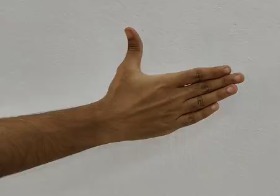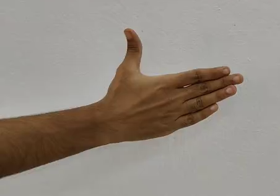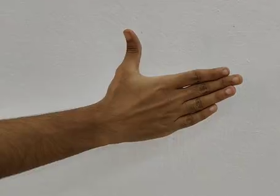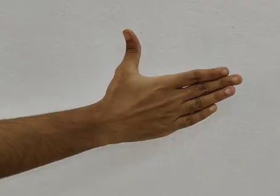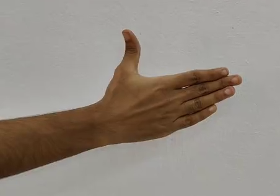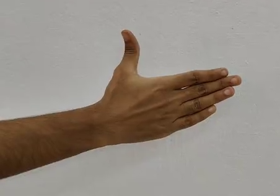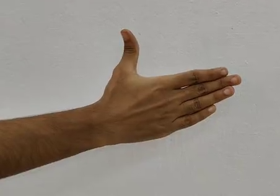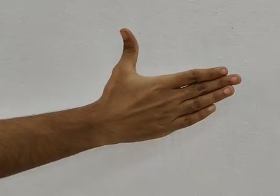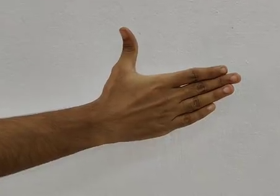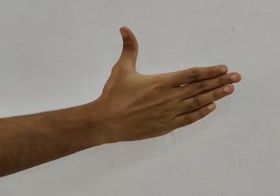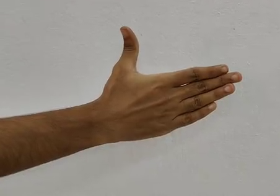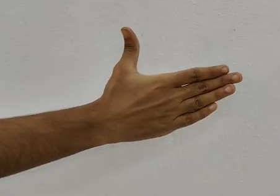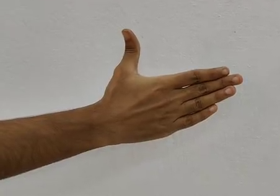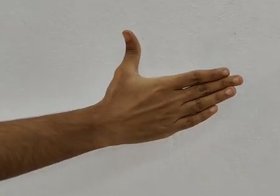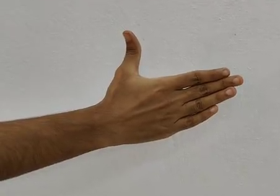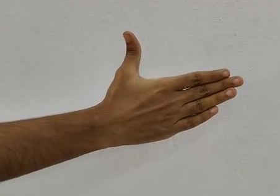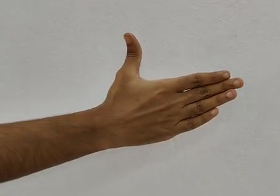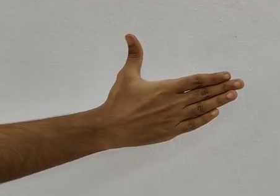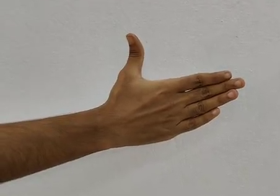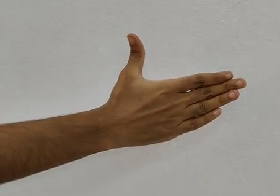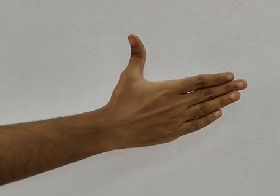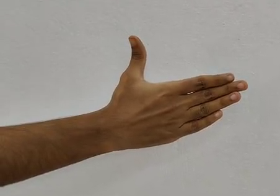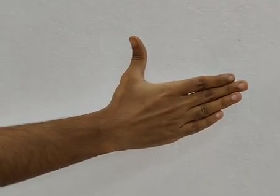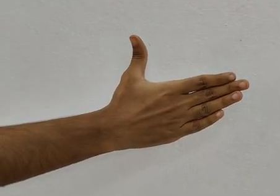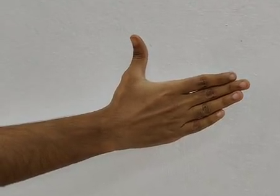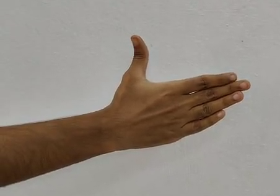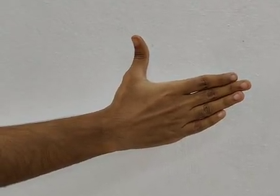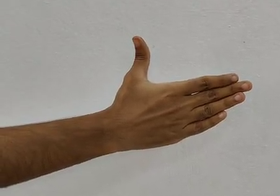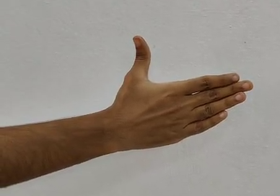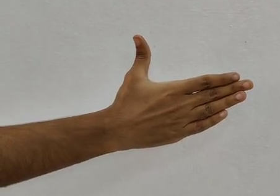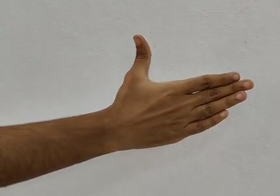ആ